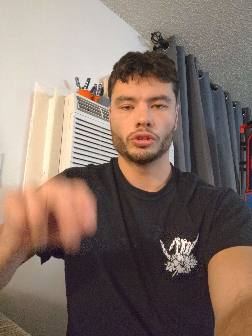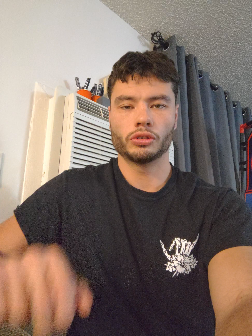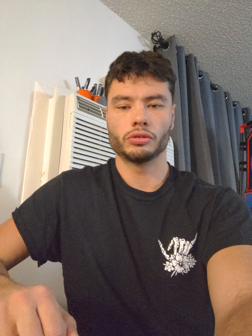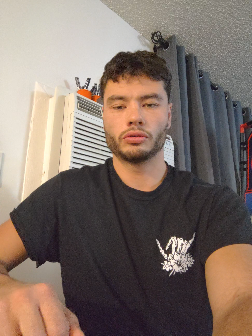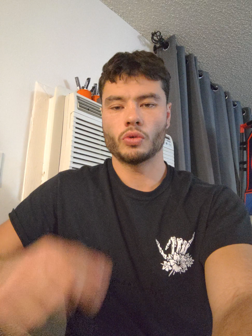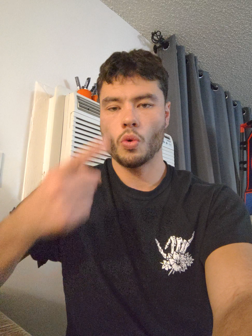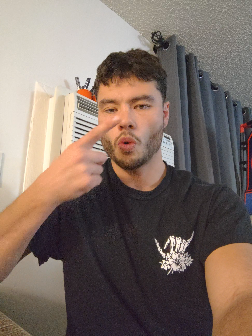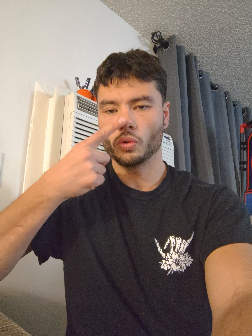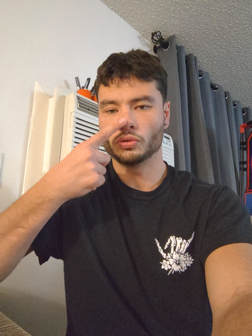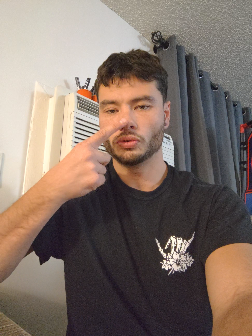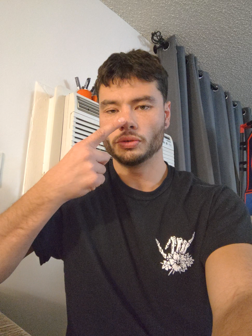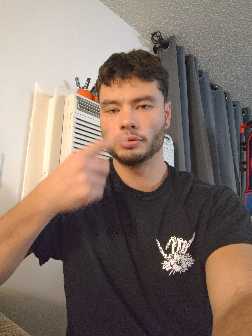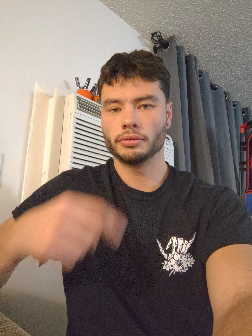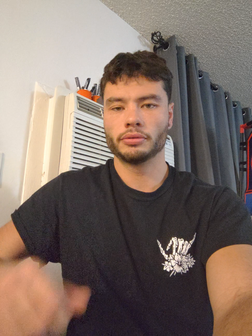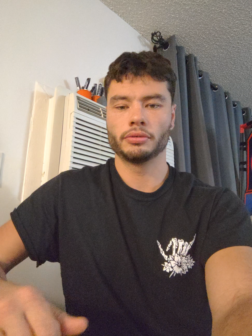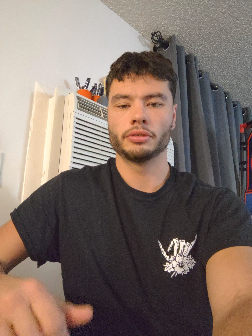nose